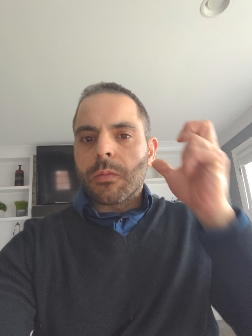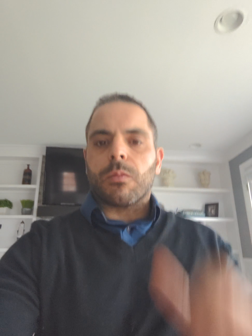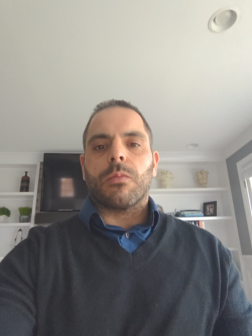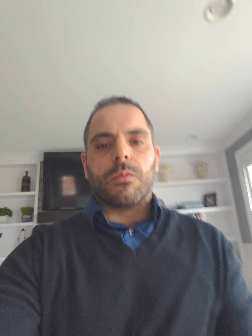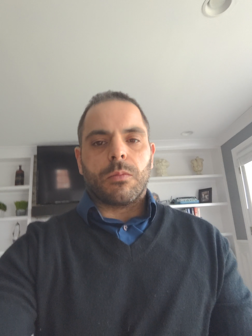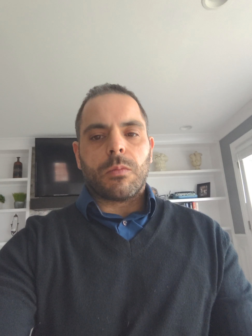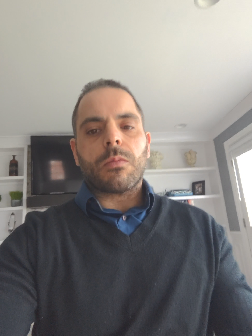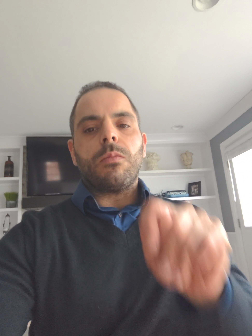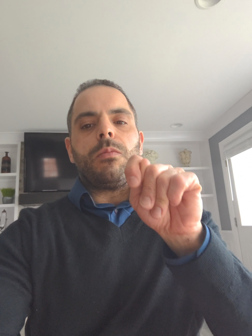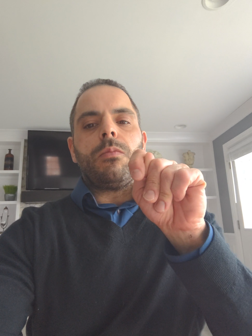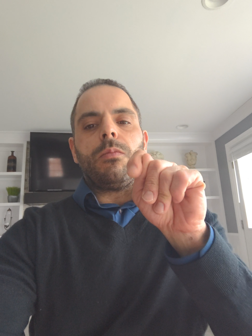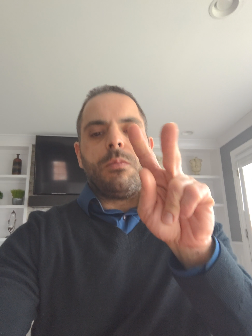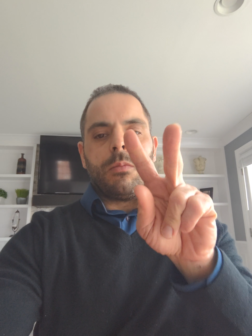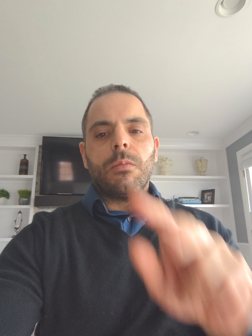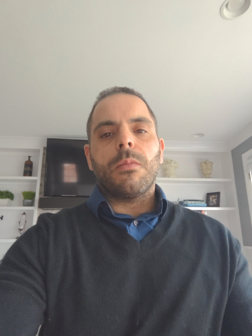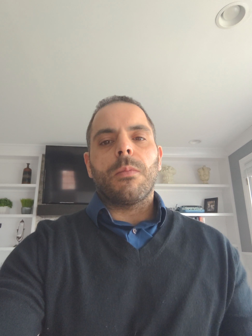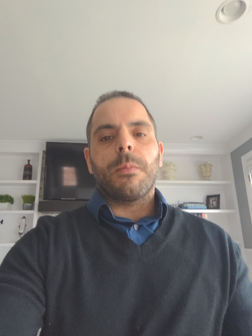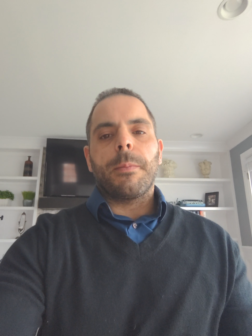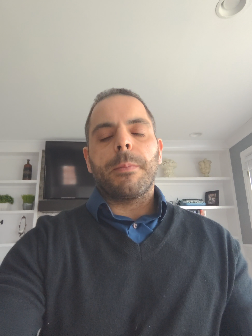TV